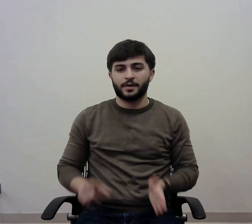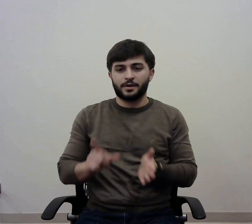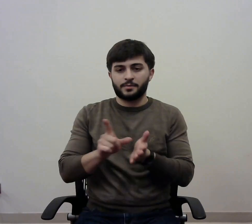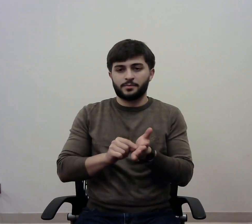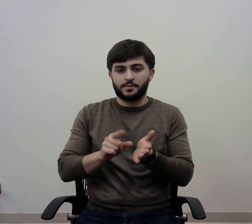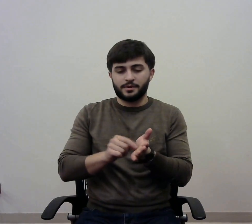pensiya